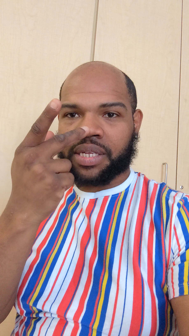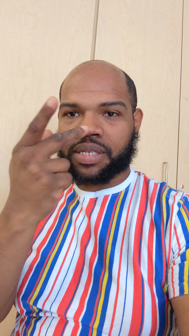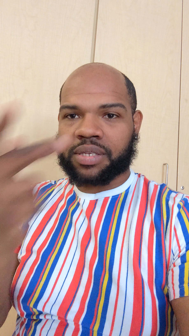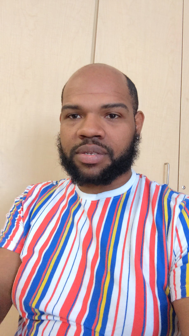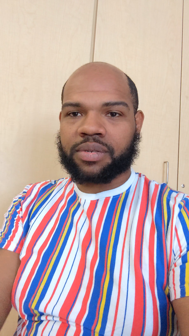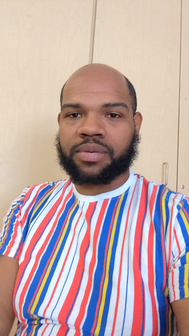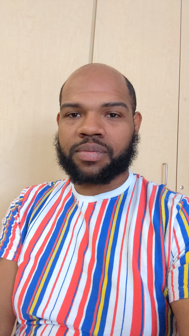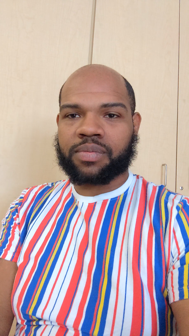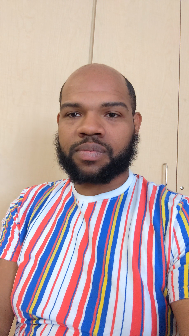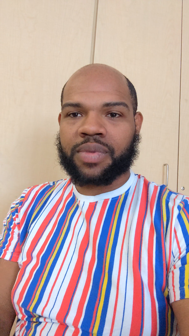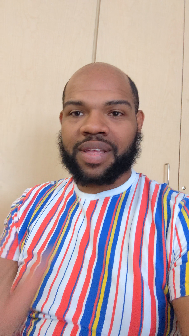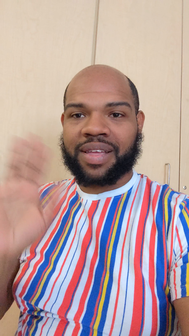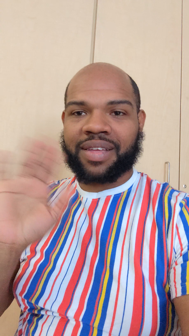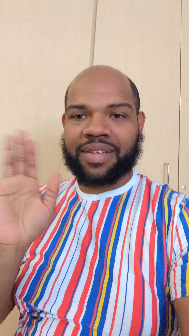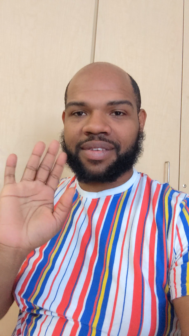hi